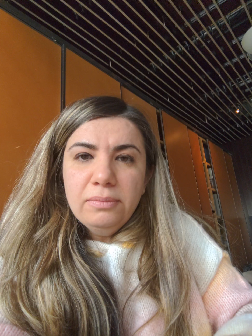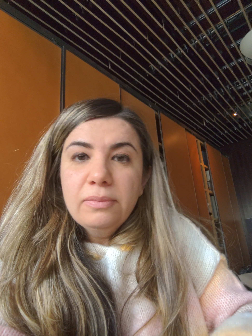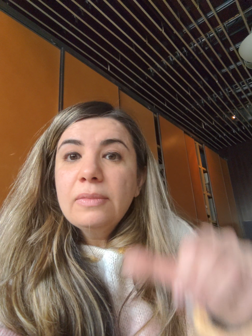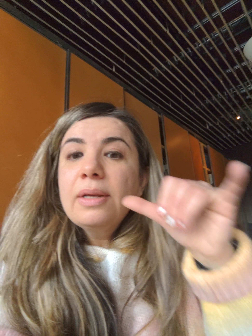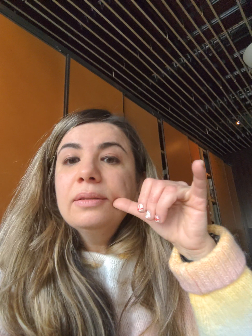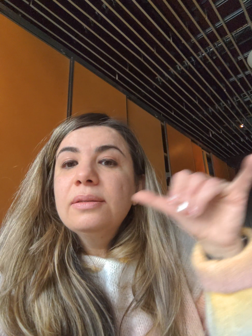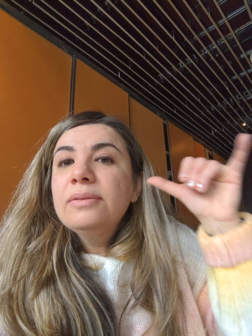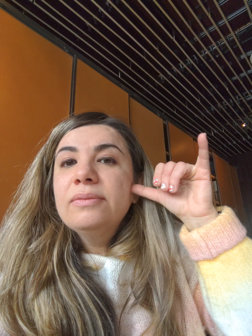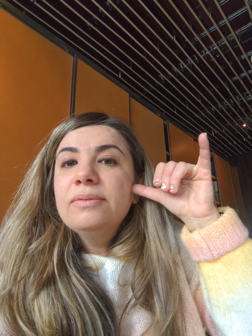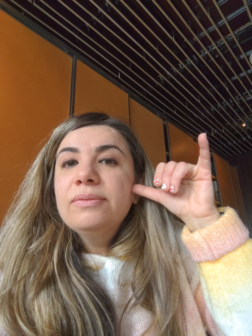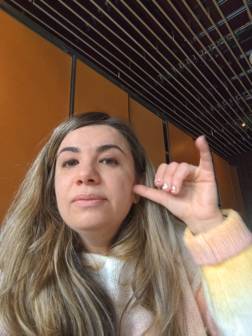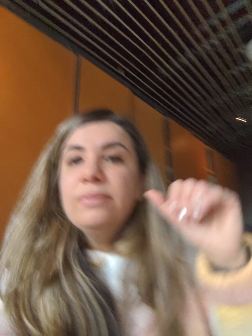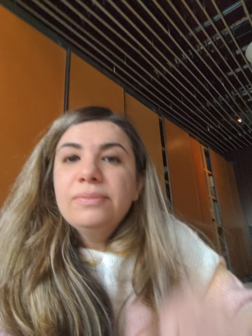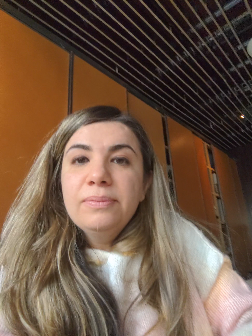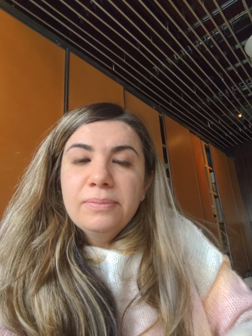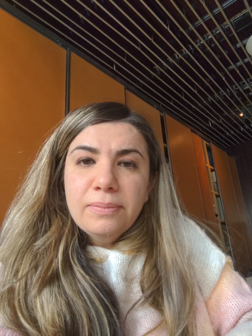yesterday